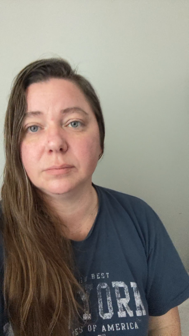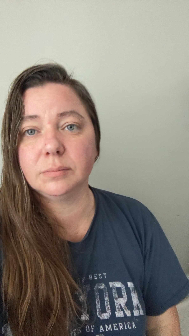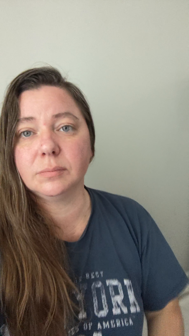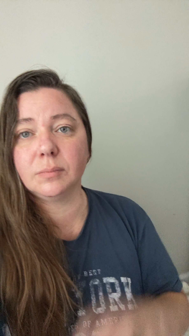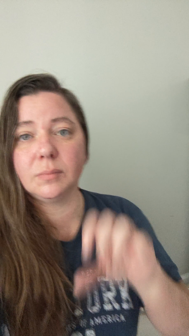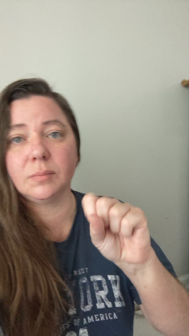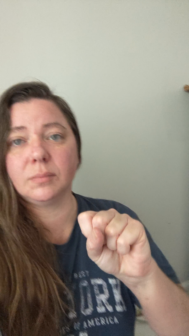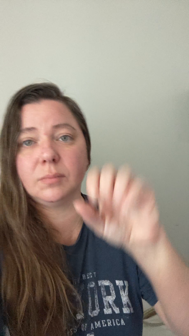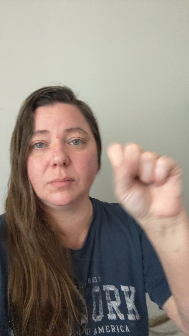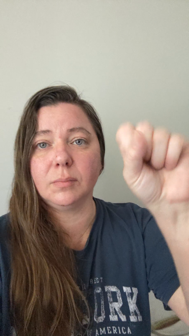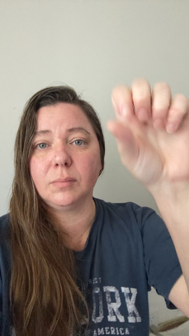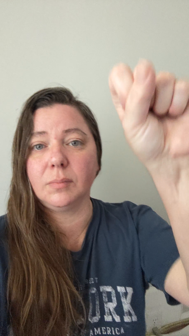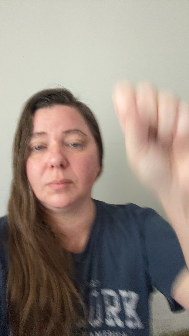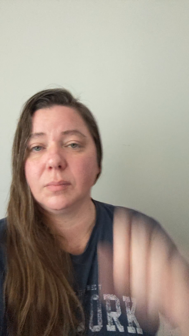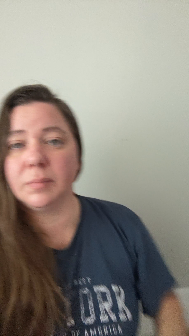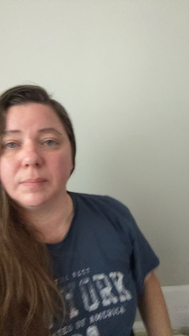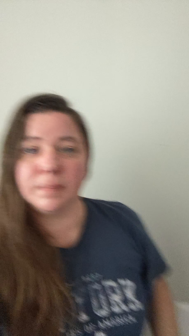ladder